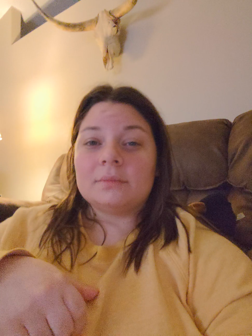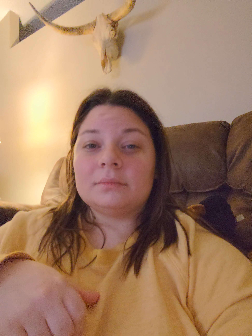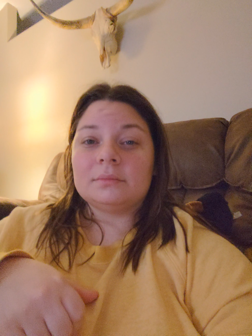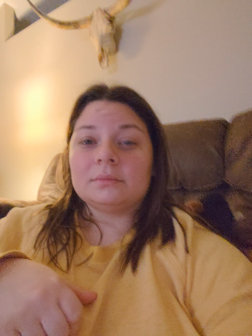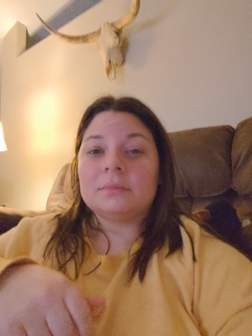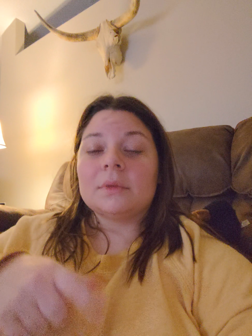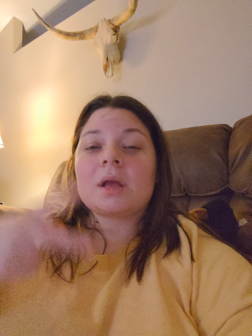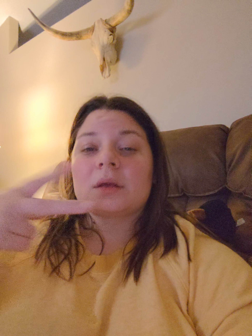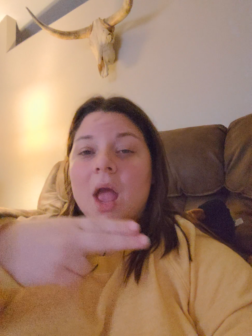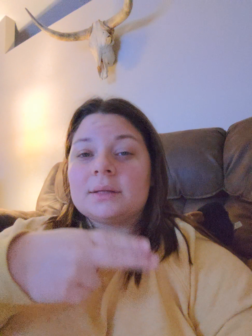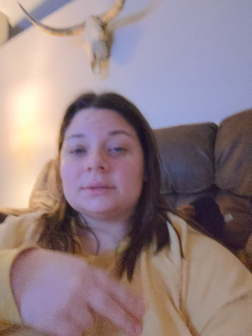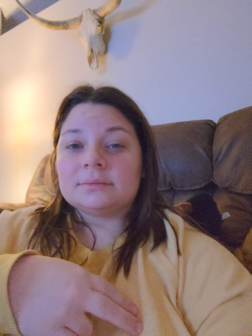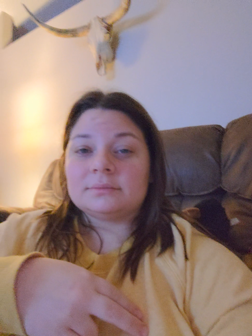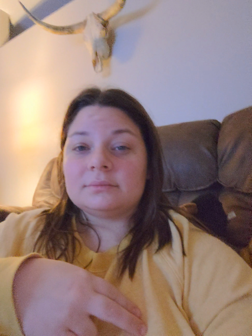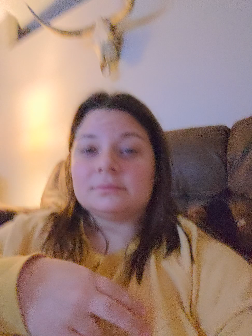cut